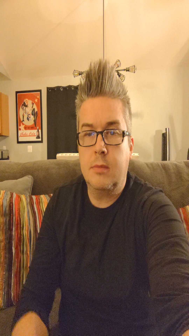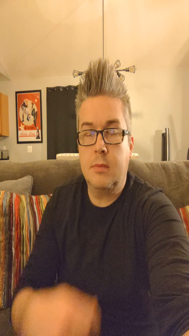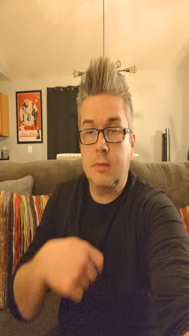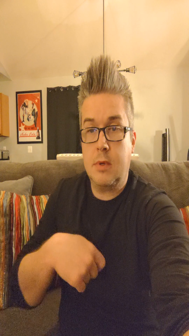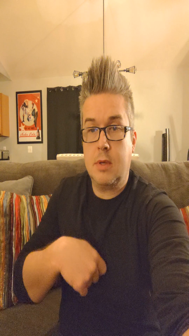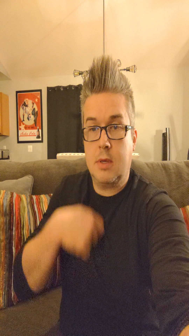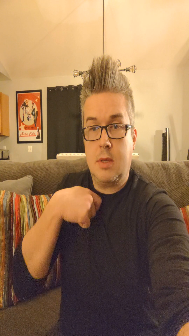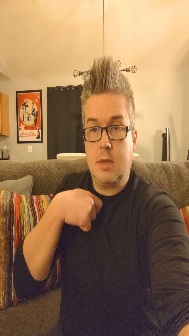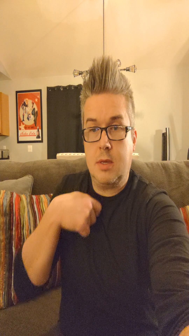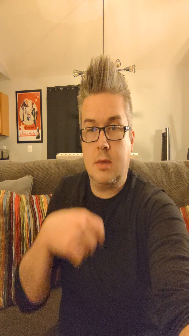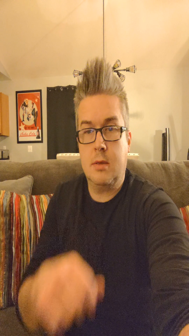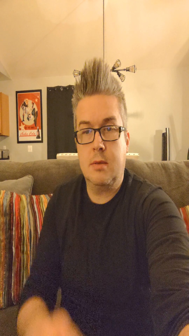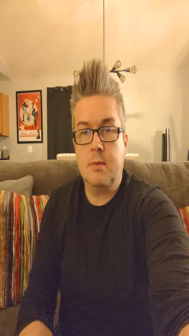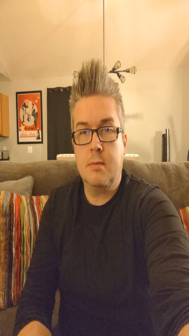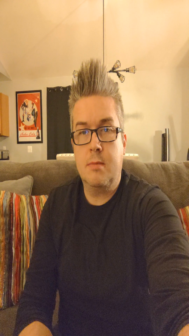zipper